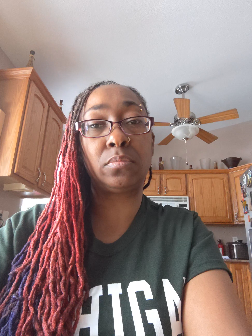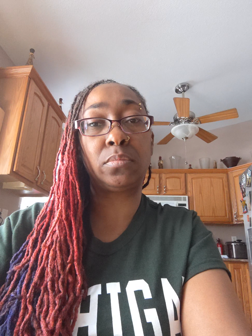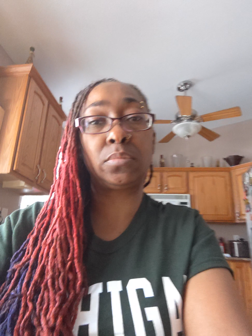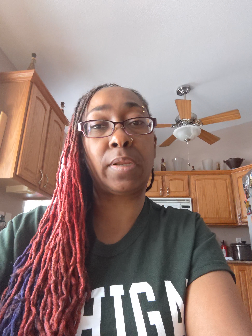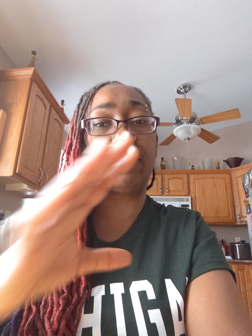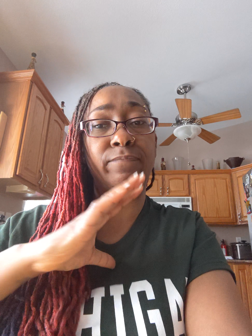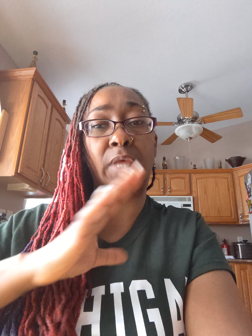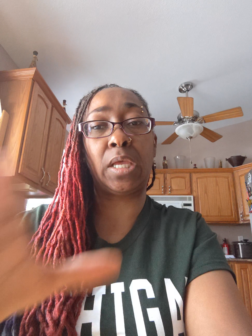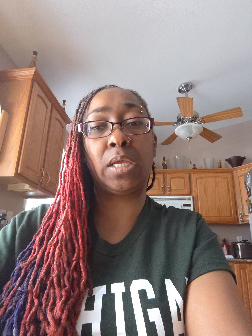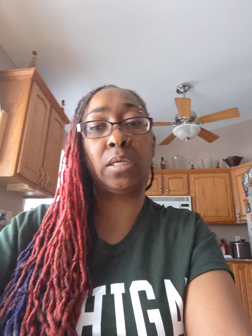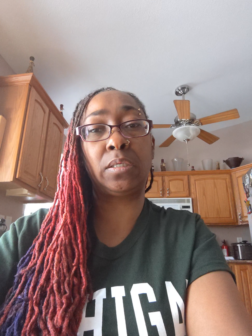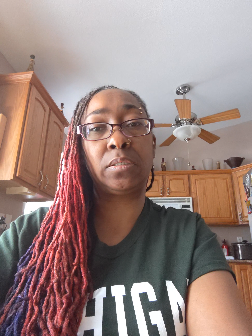fine